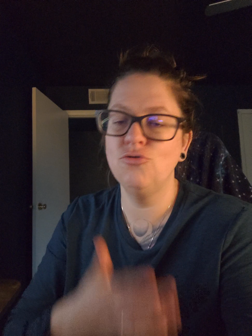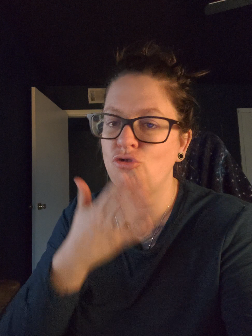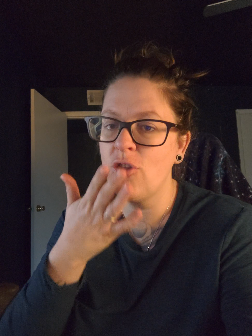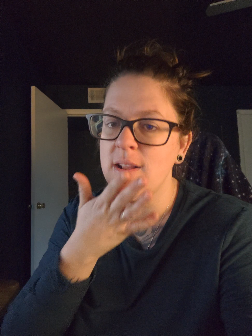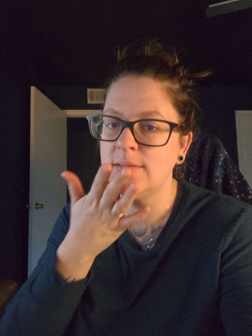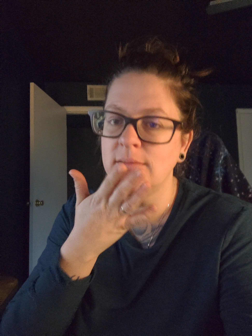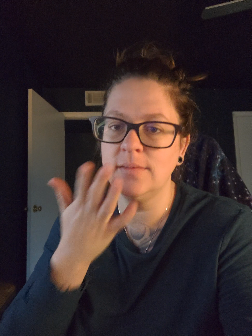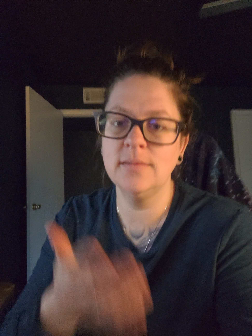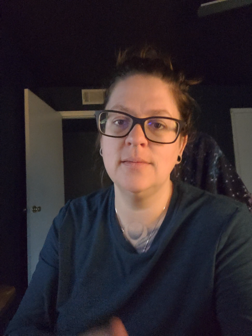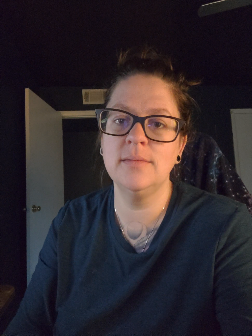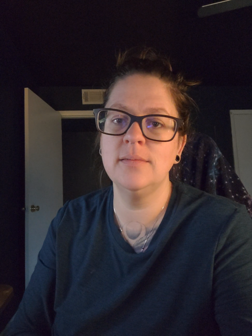grass